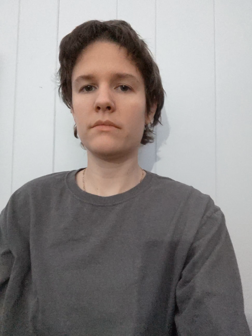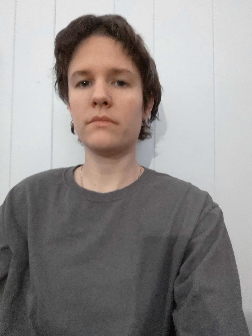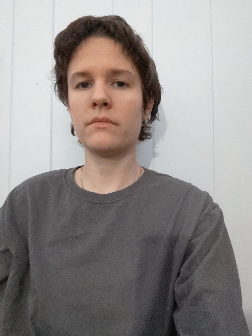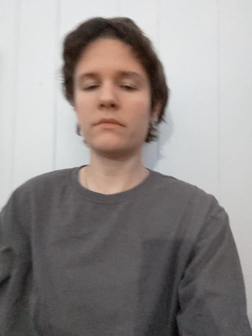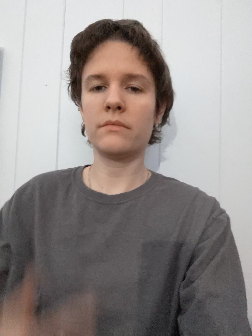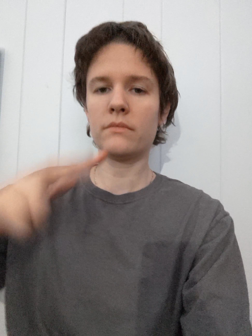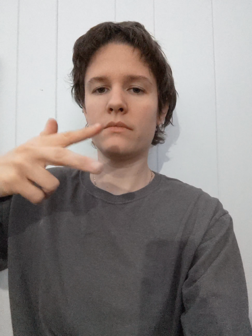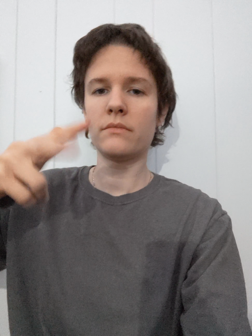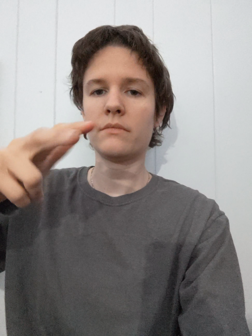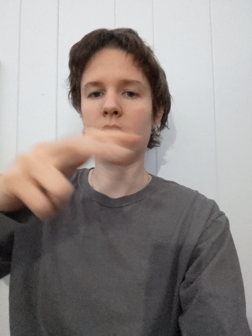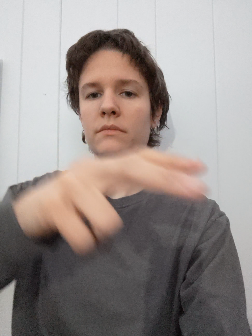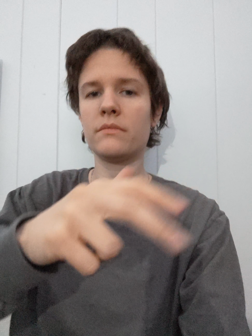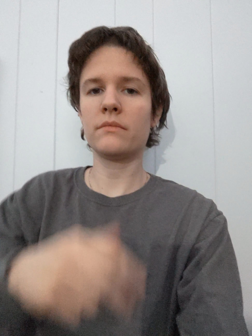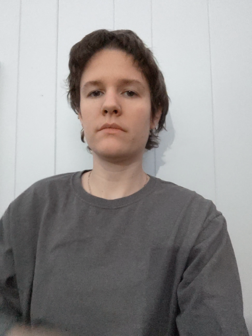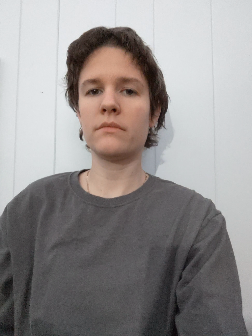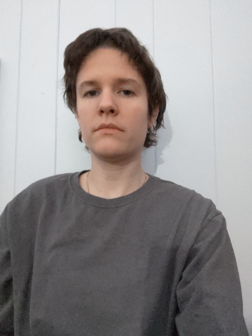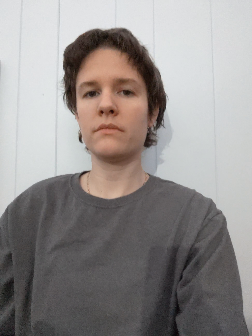helicopter